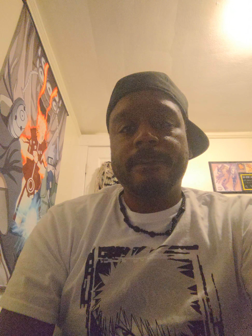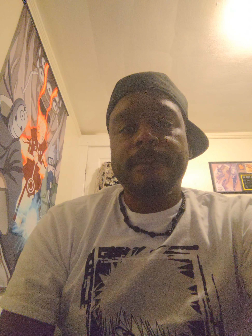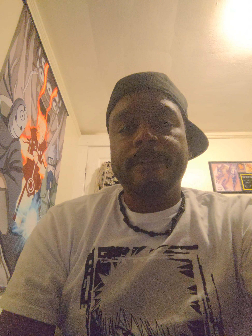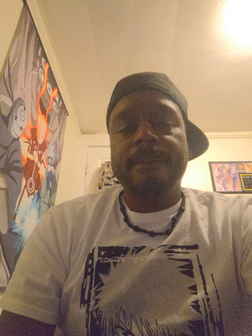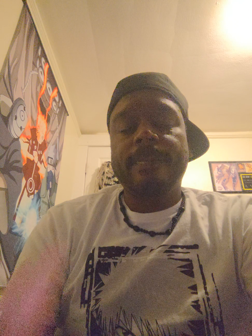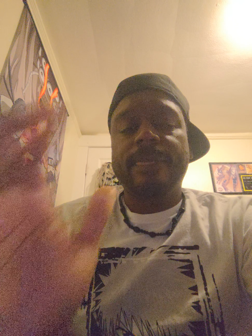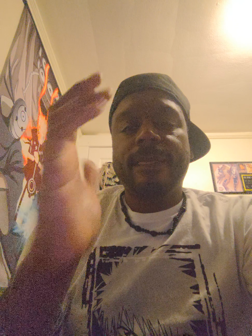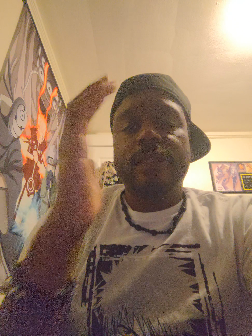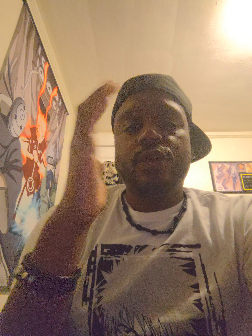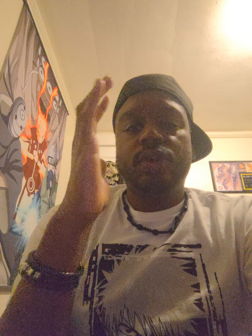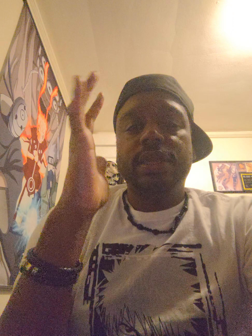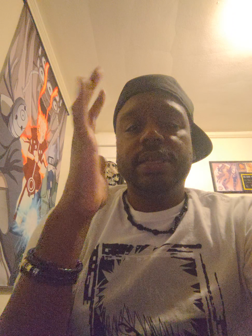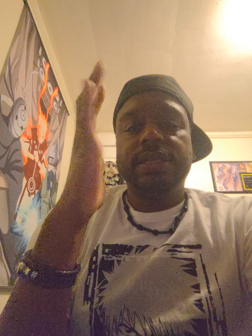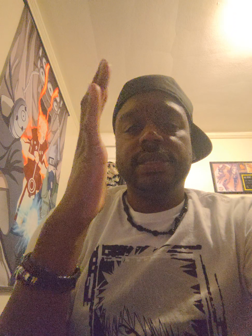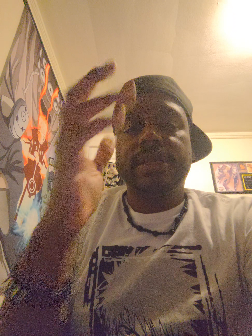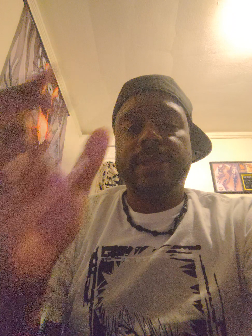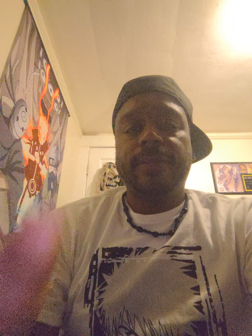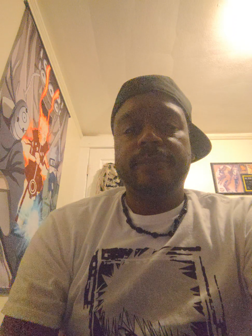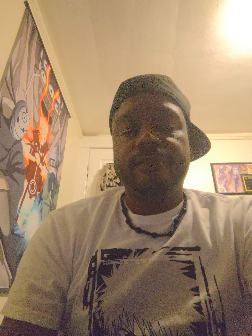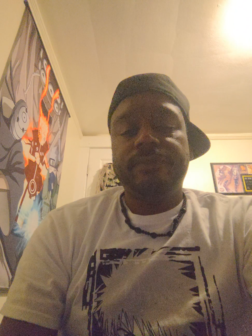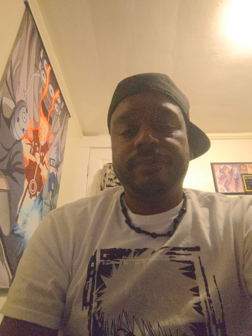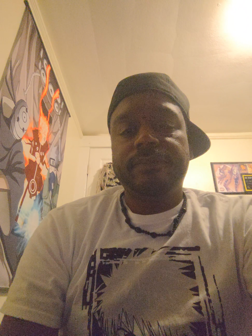tree